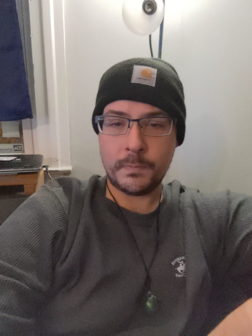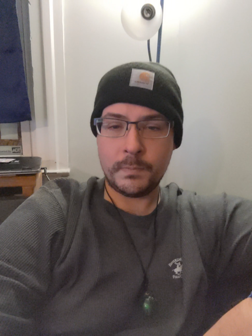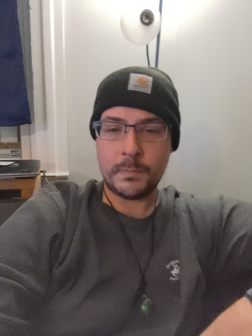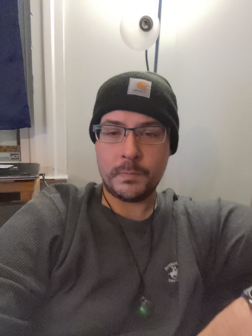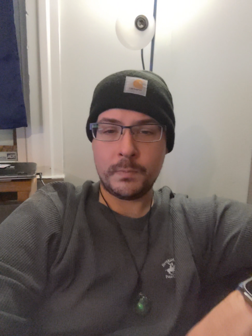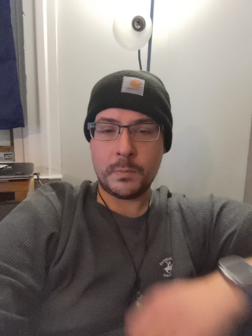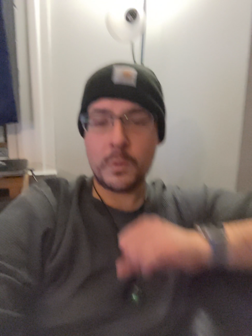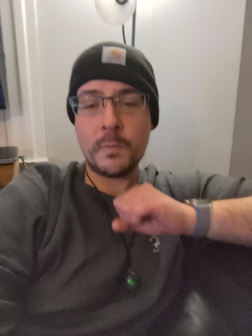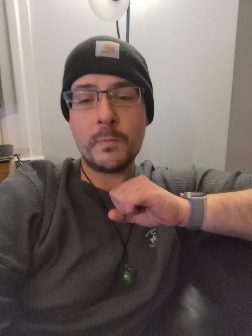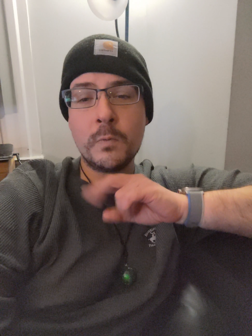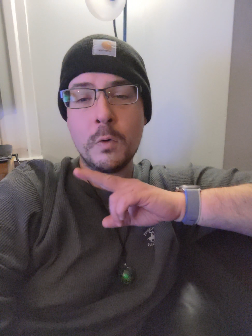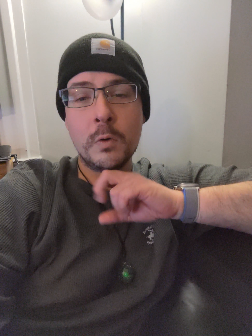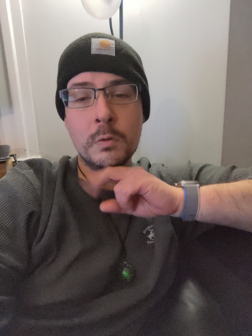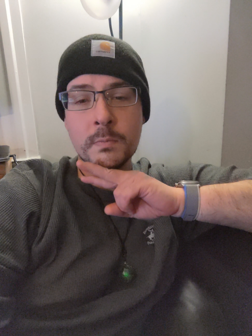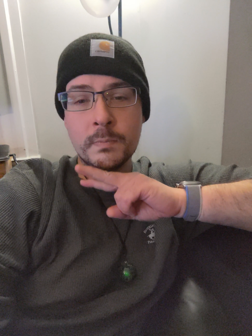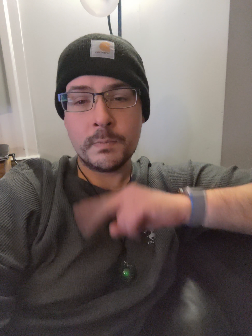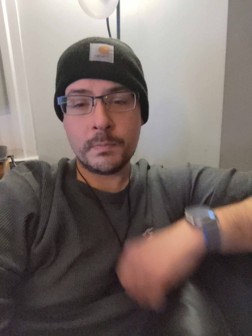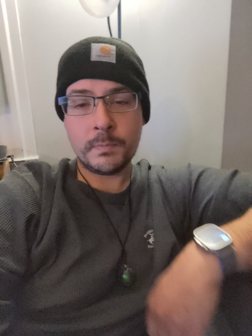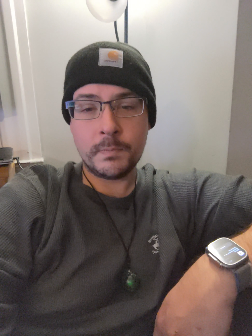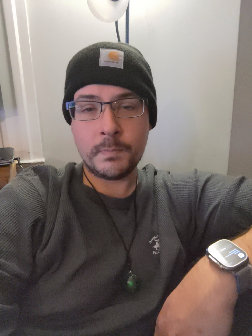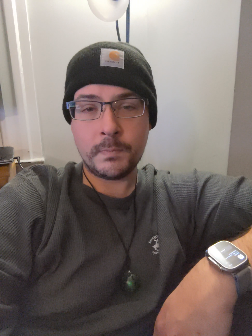frog